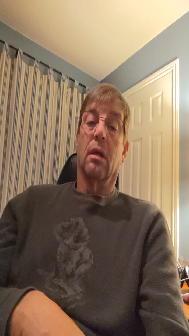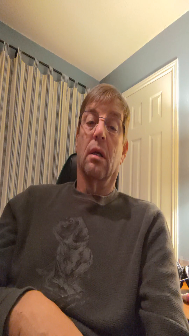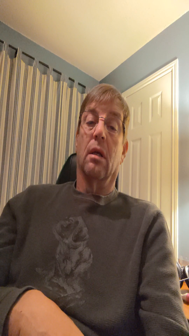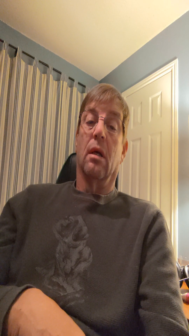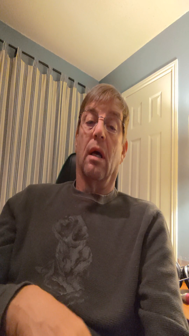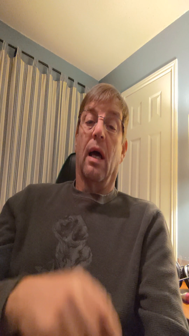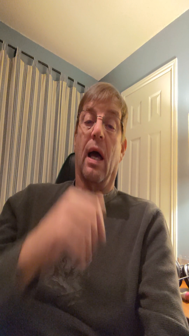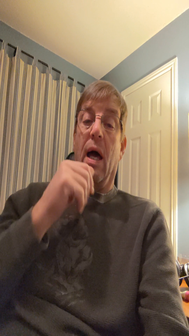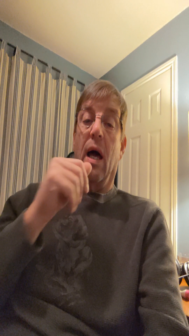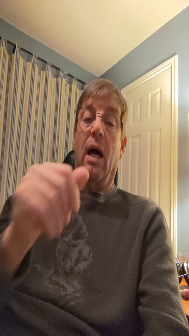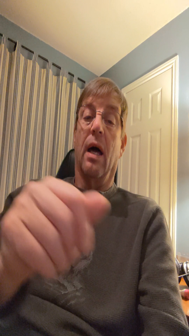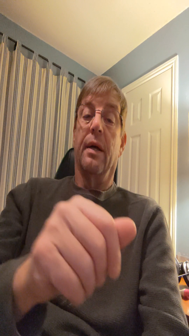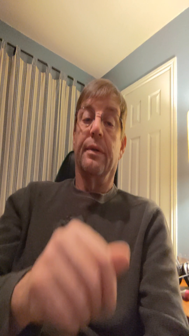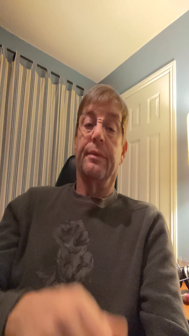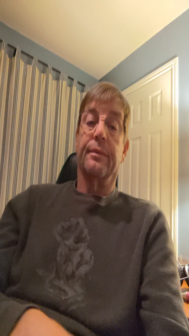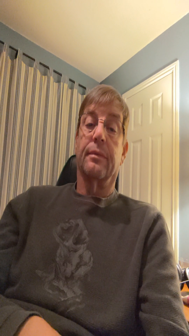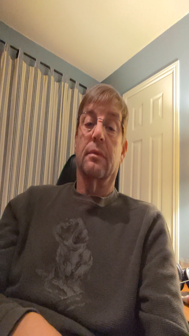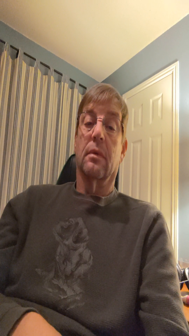hide